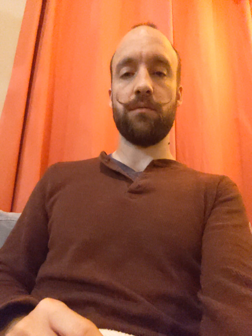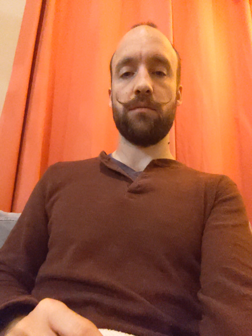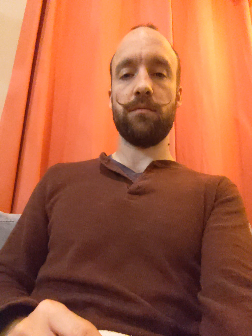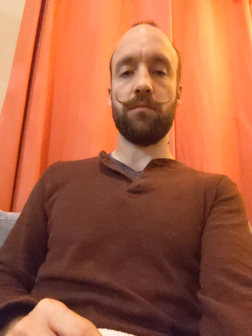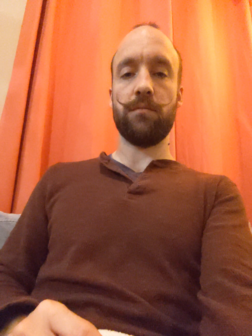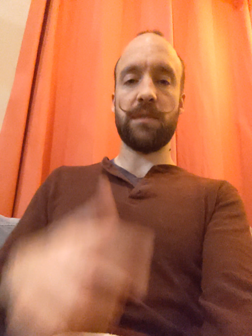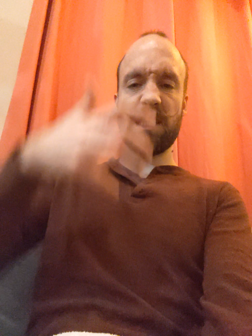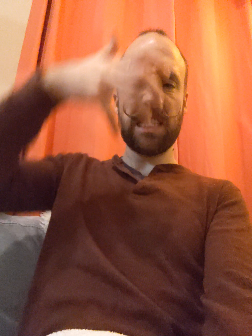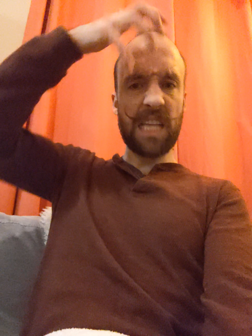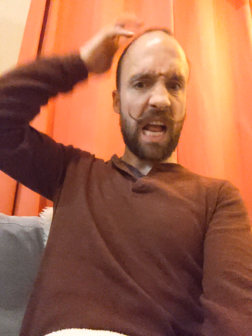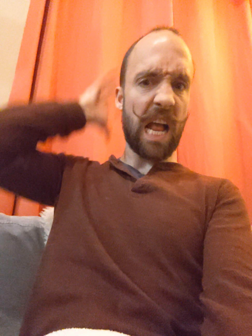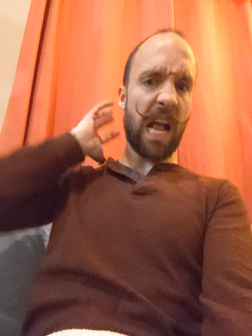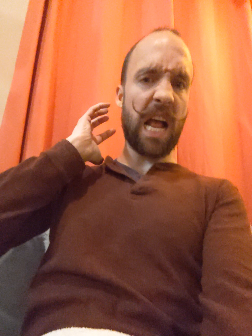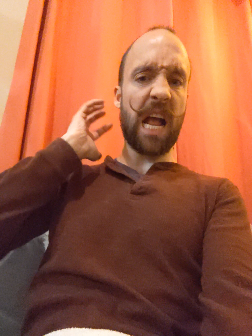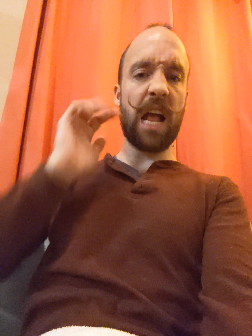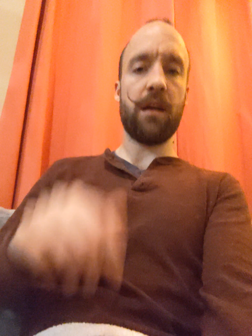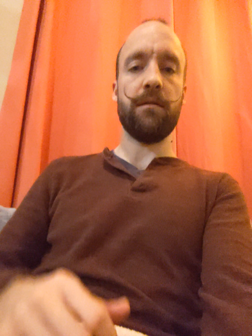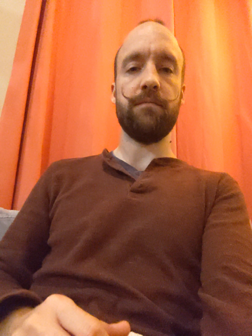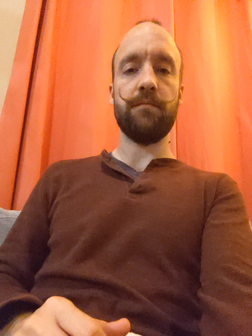lion